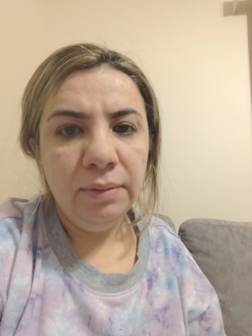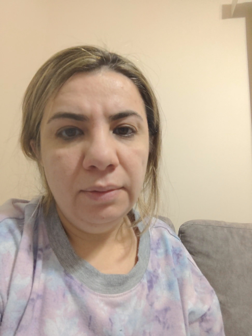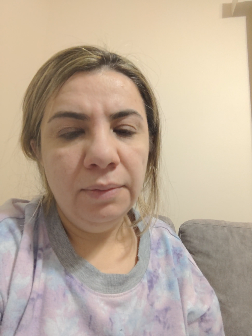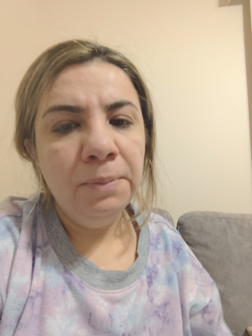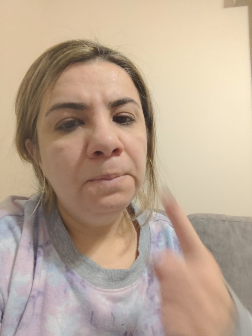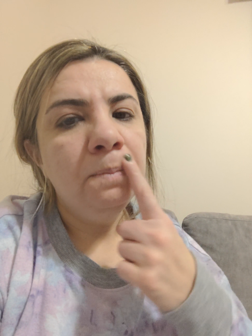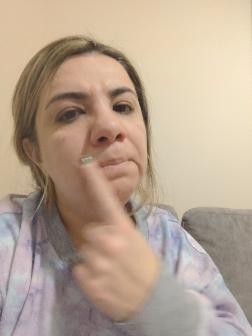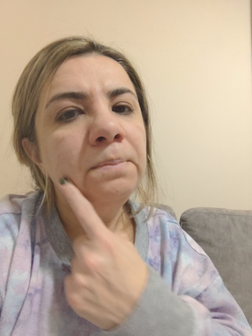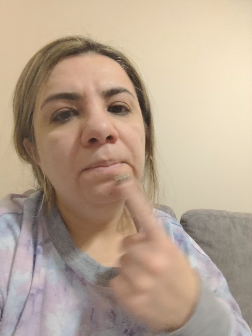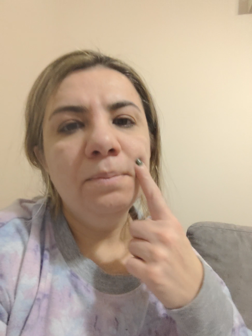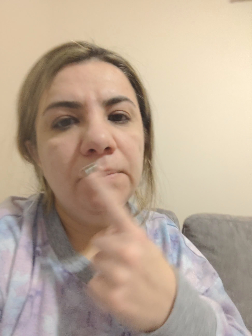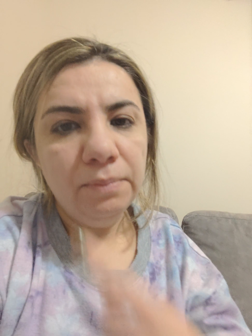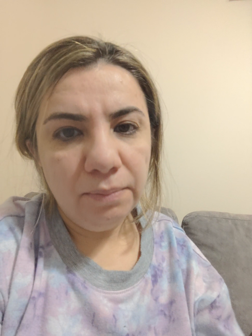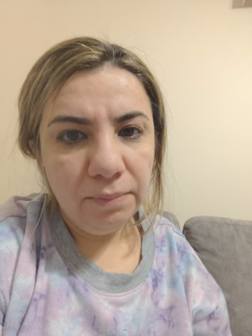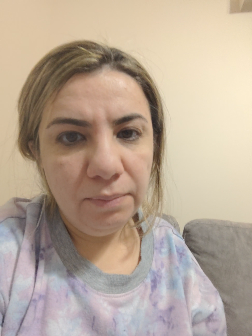lips